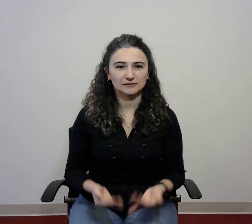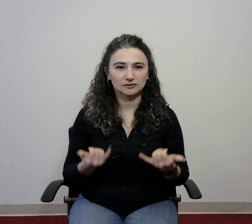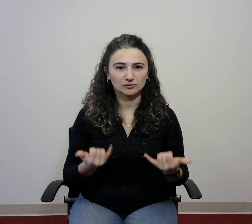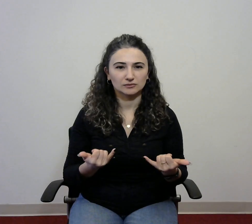indi